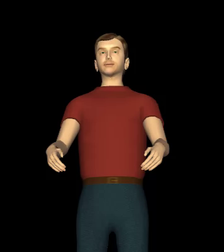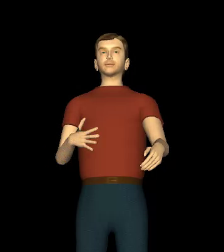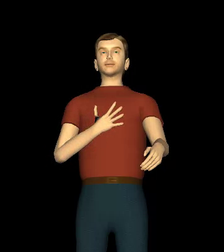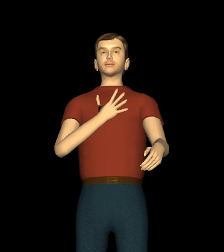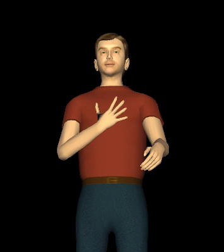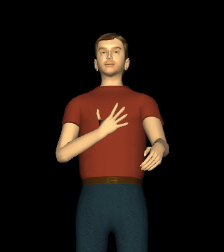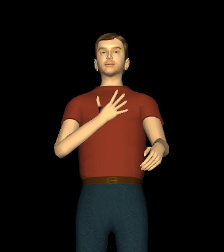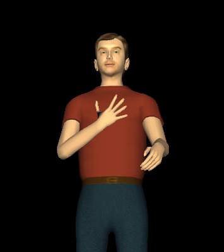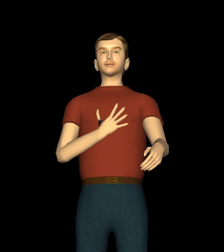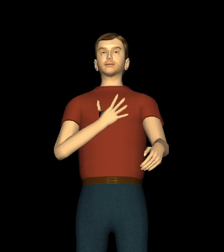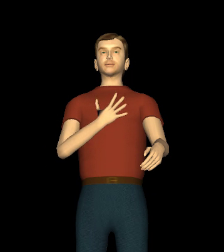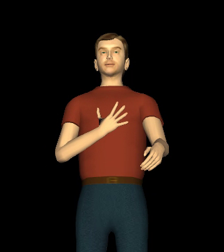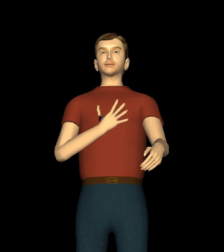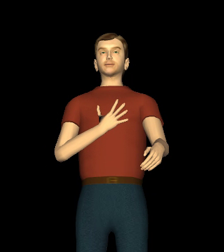يقدر